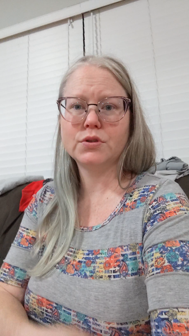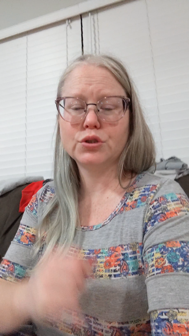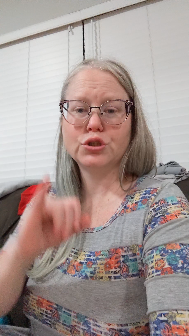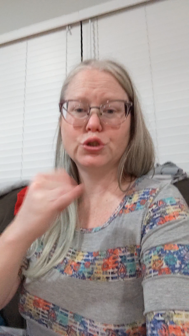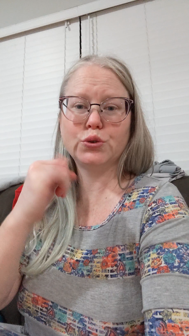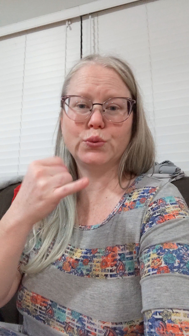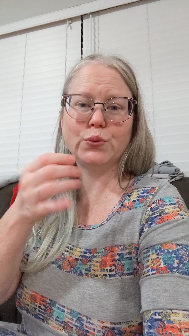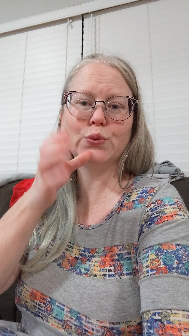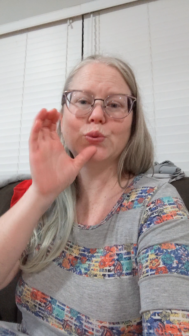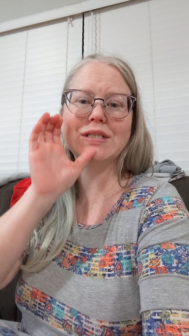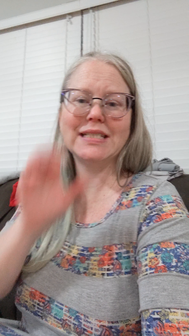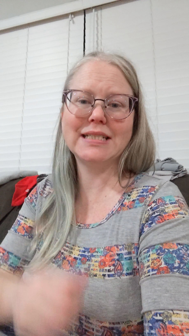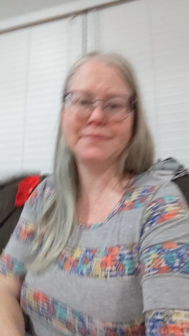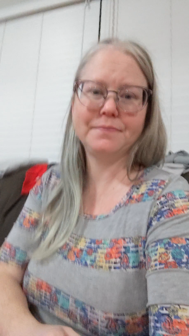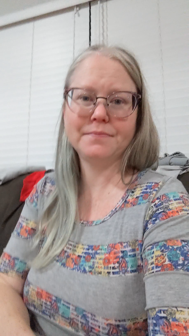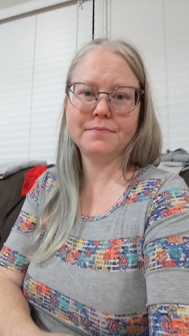juice